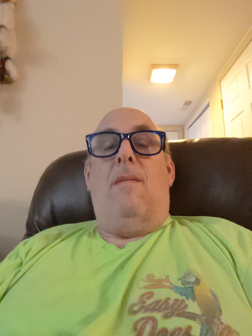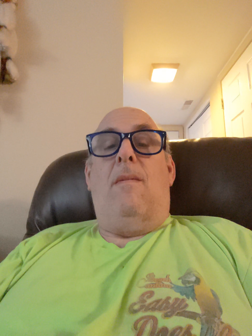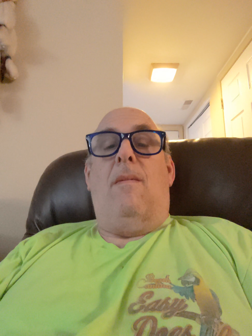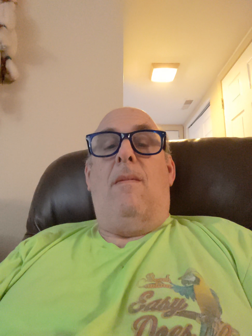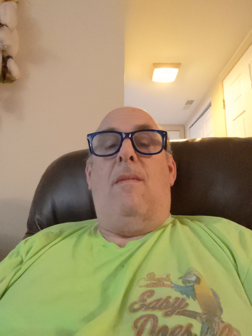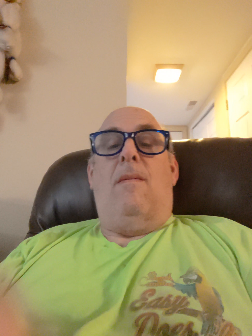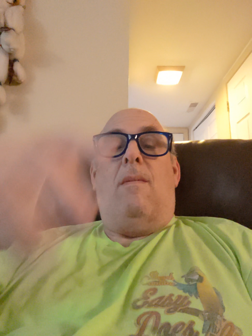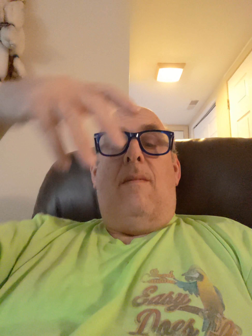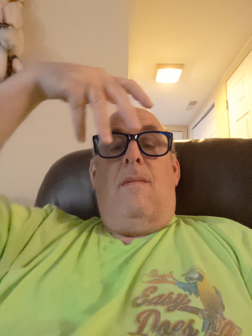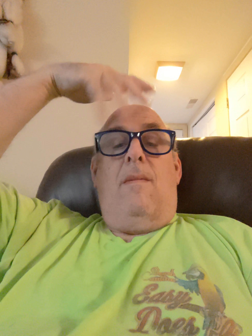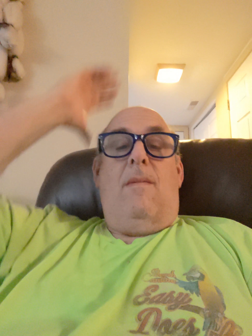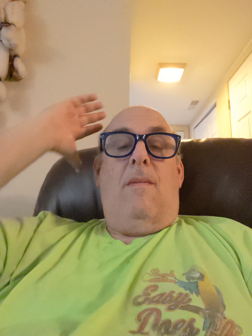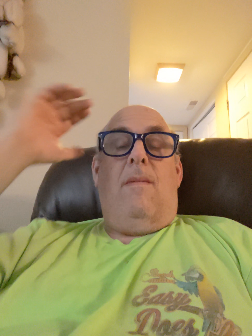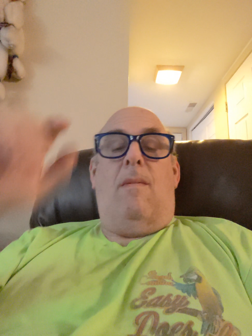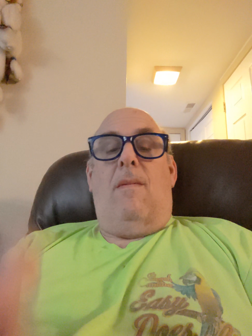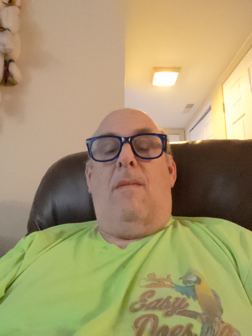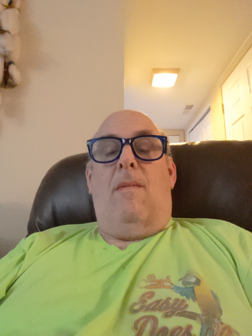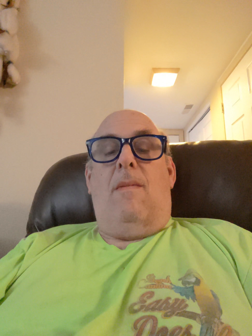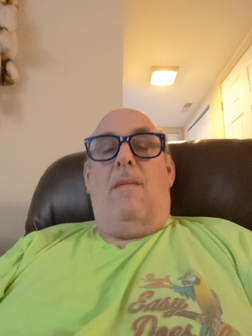lion